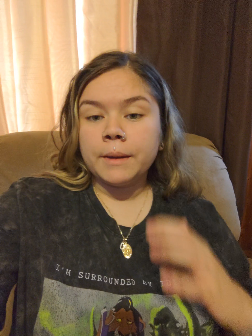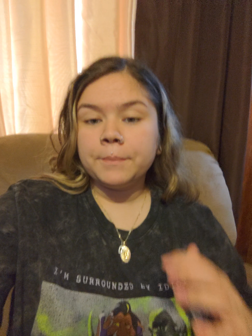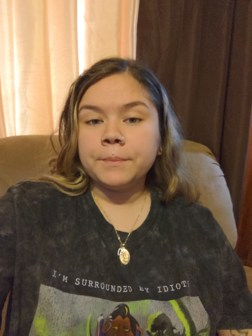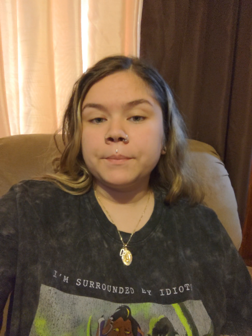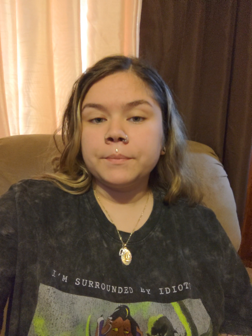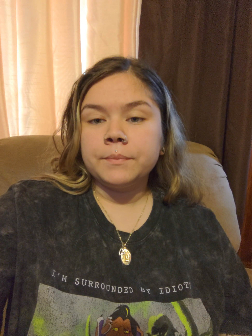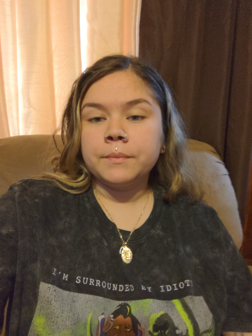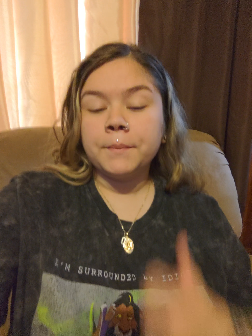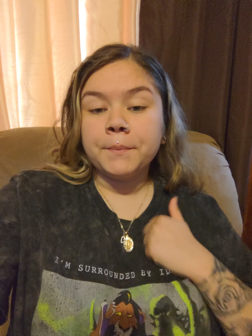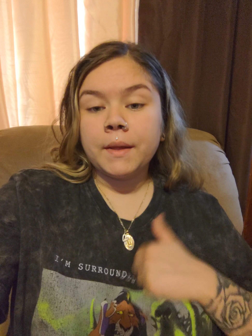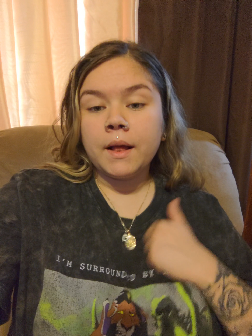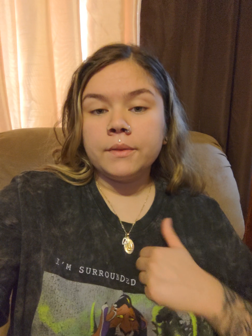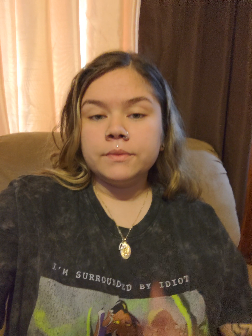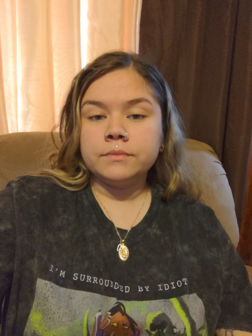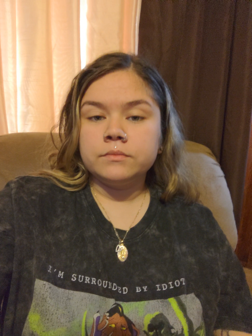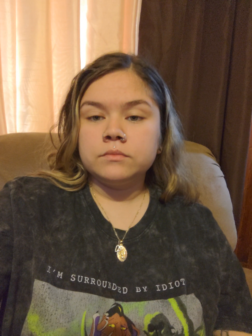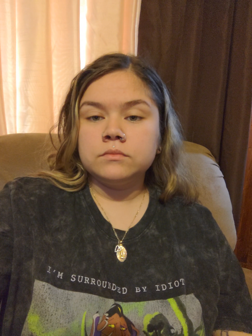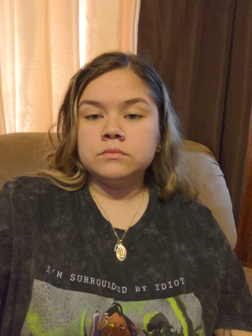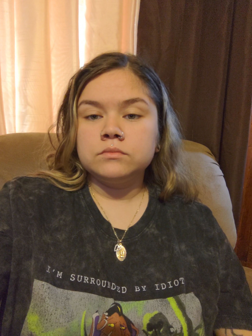bathtub